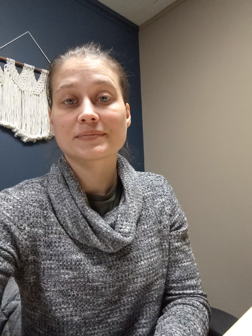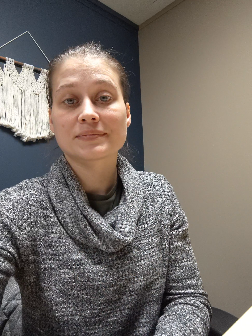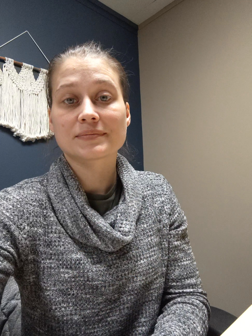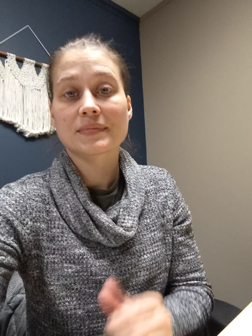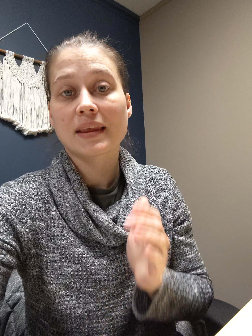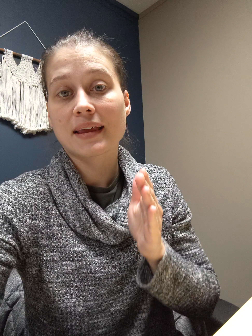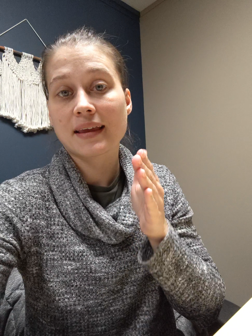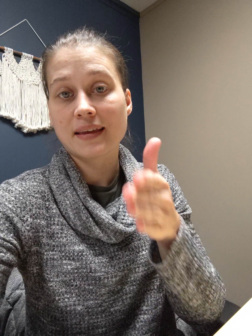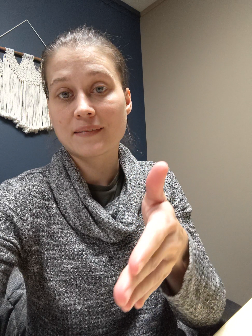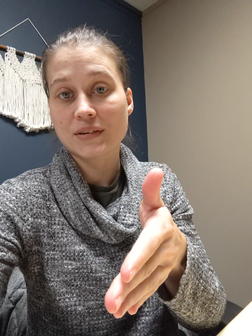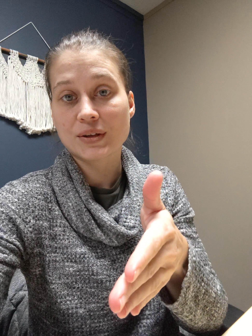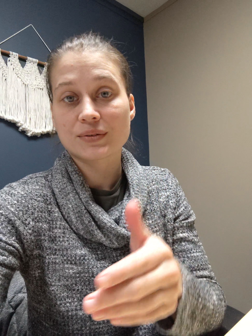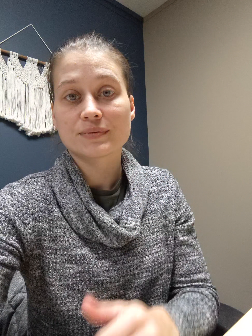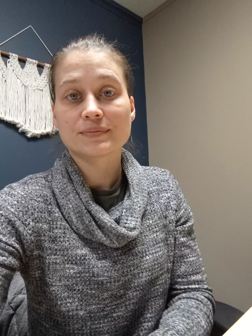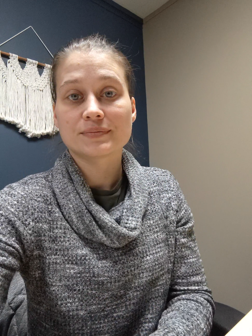after